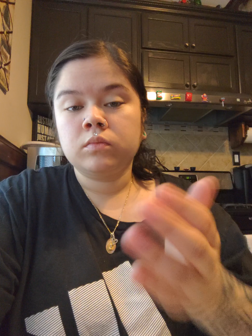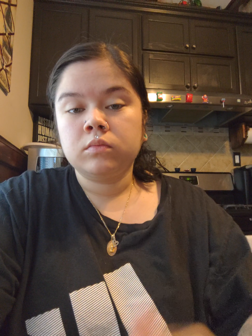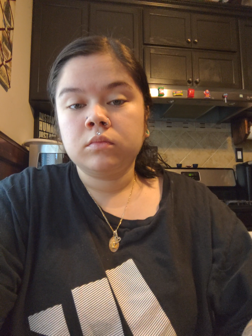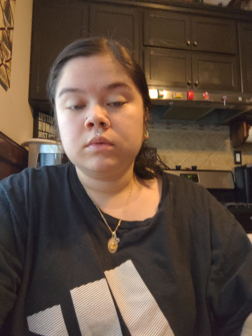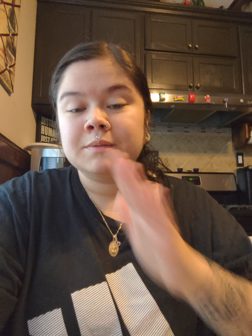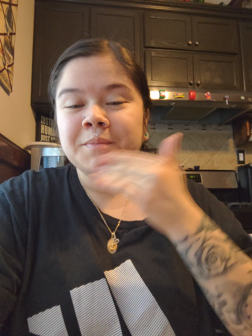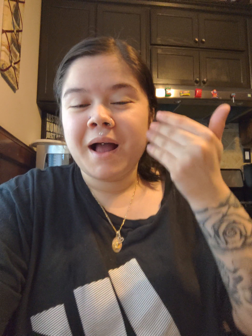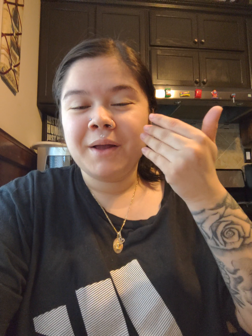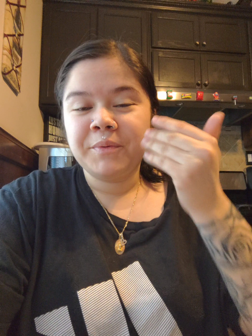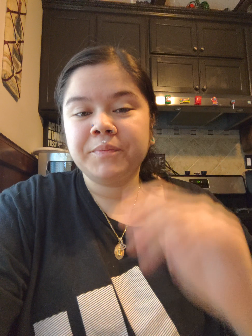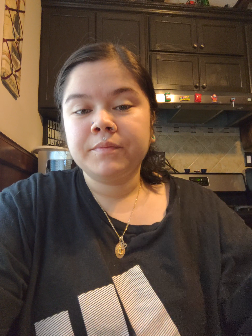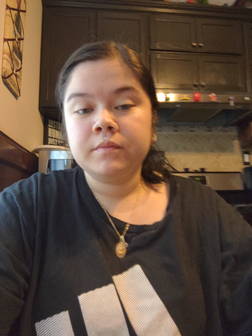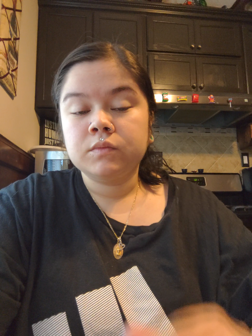smile